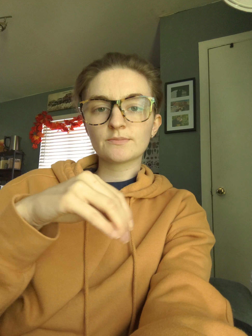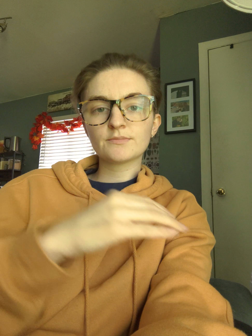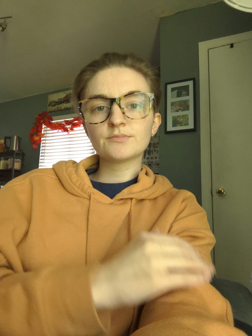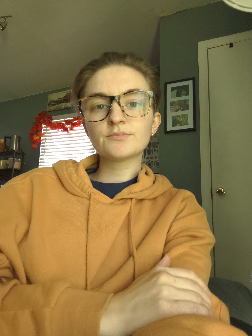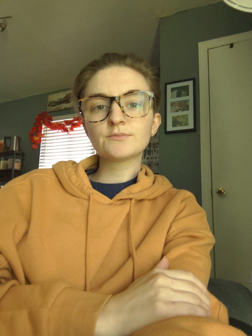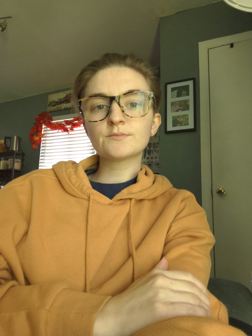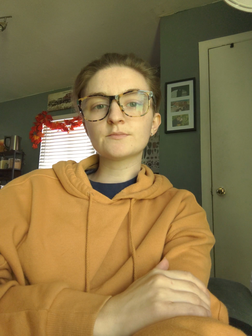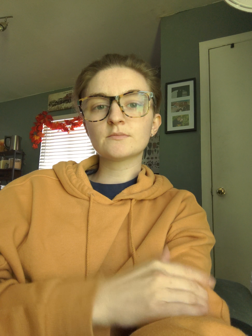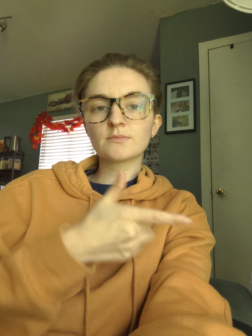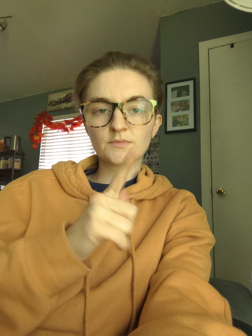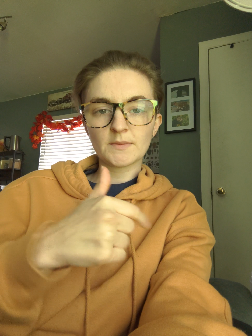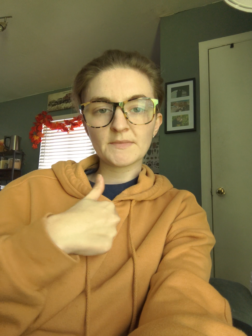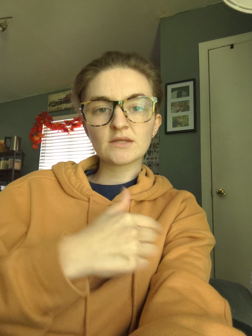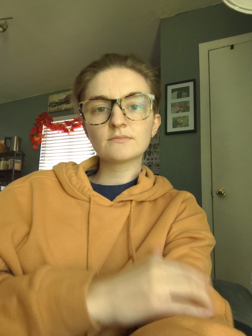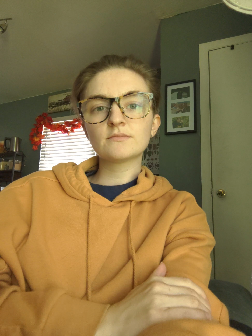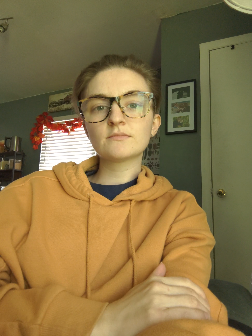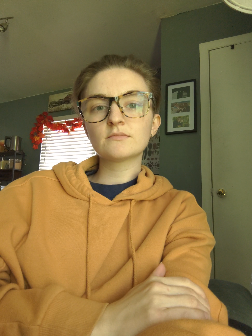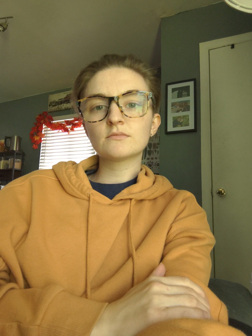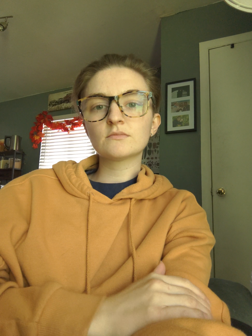let me